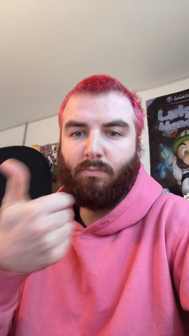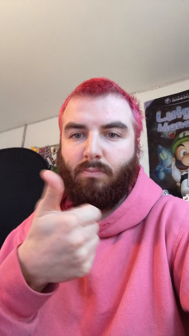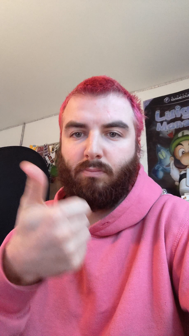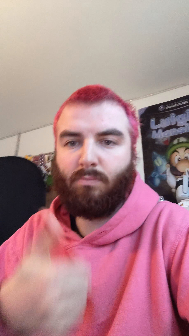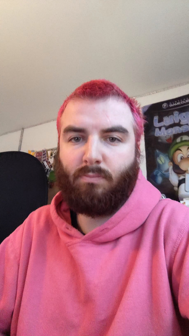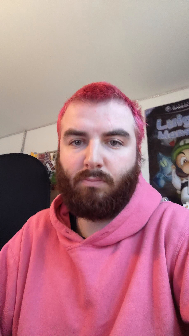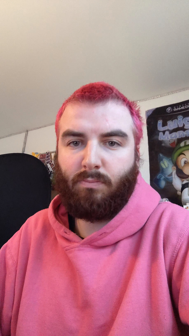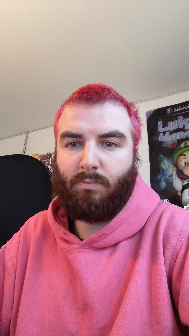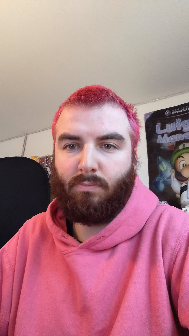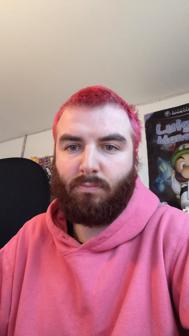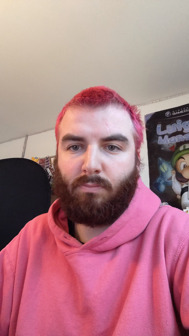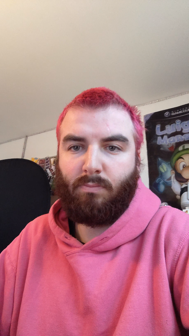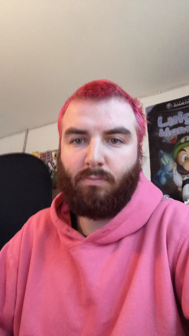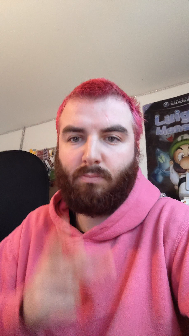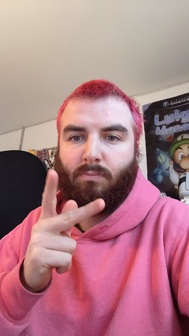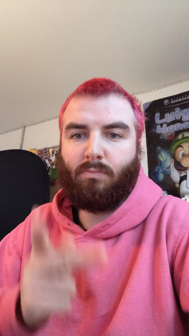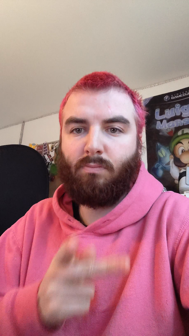careful